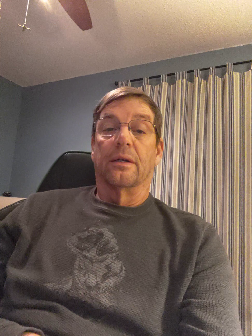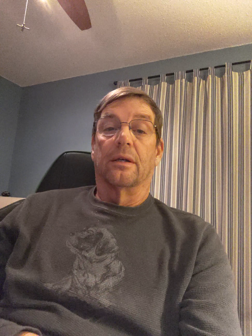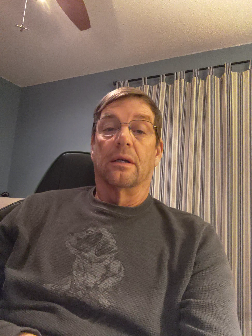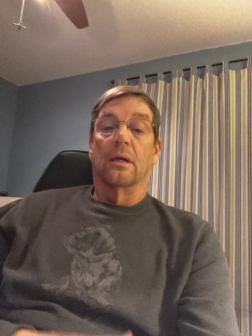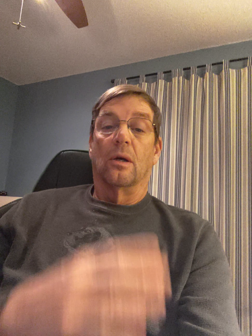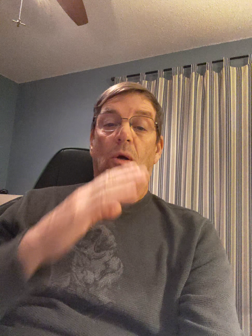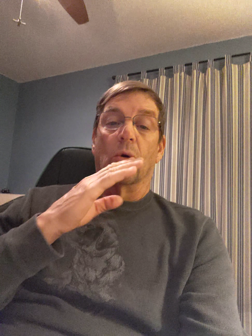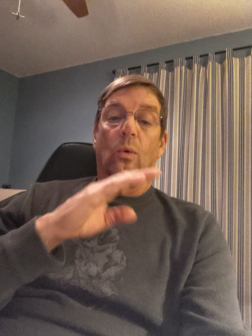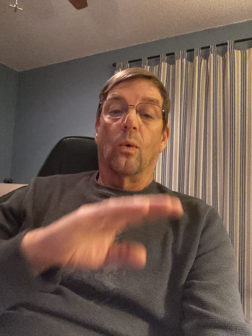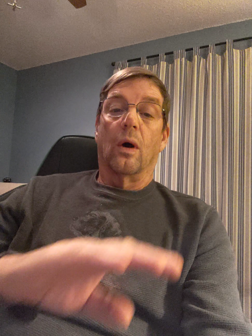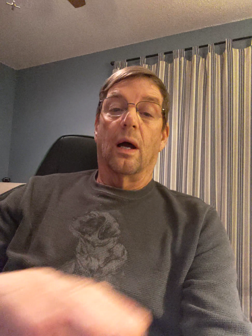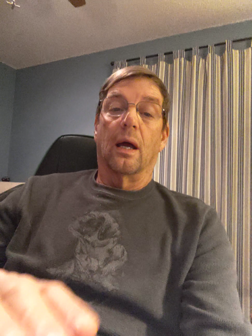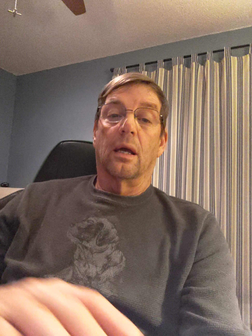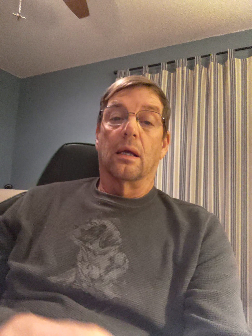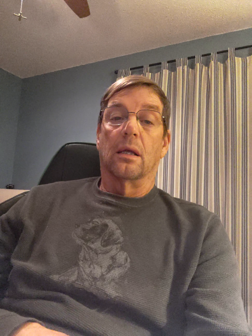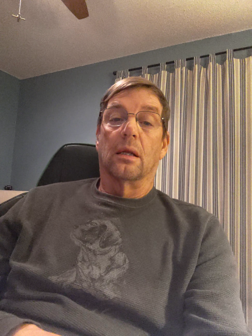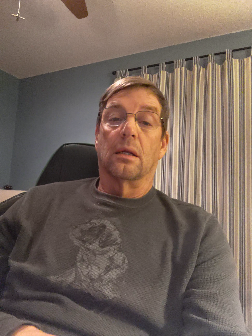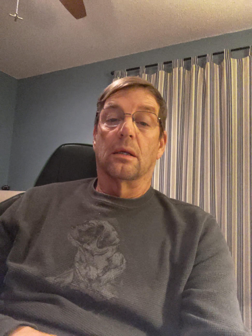quiet